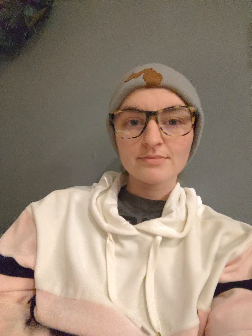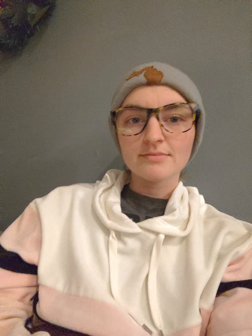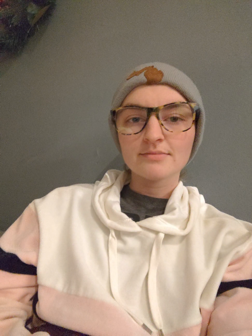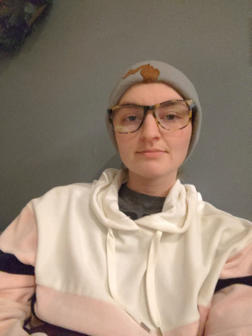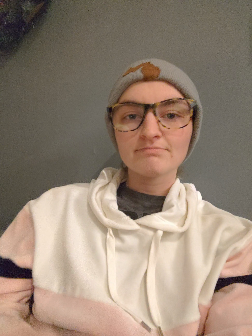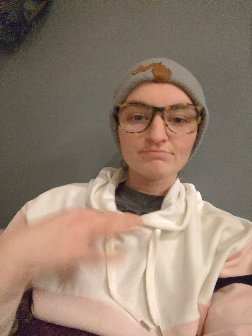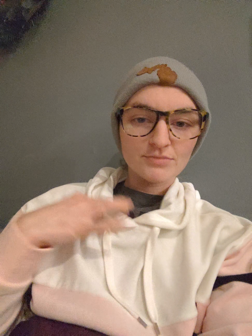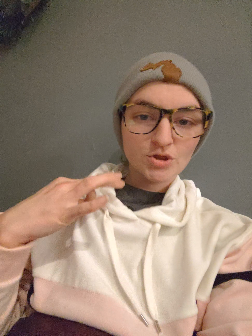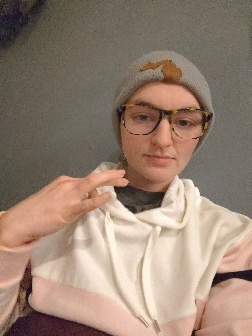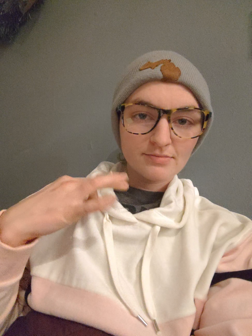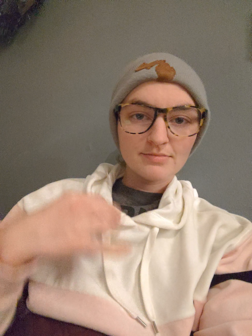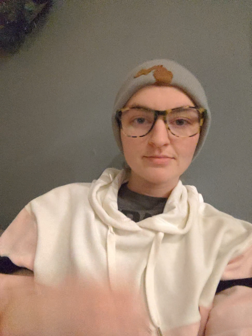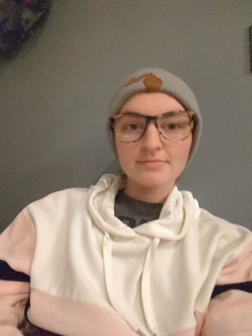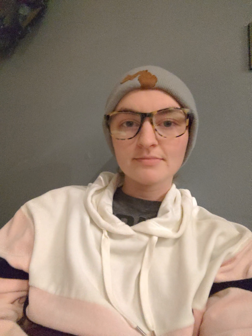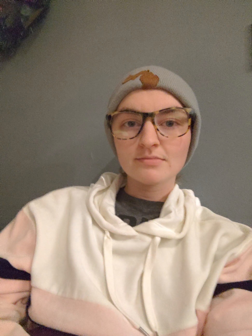shirt